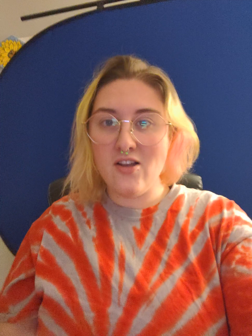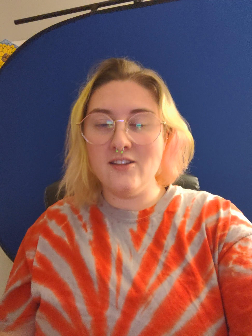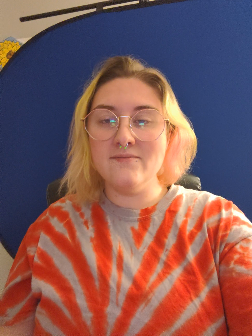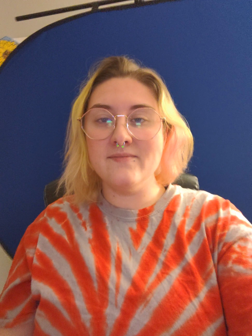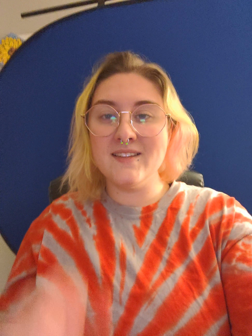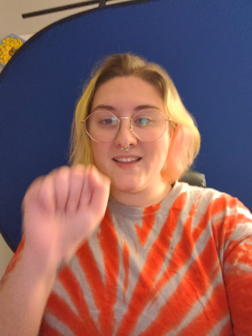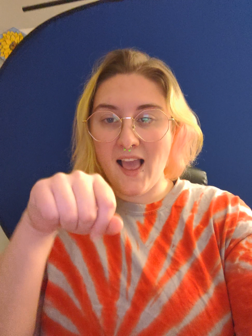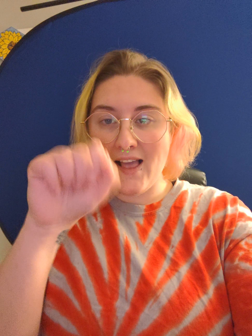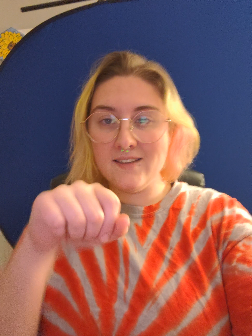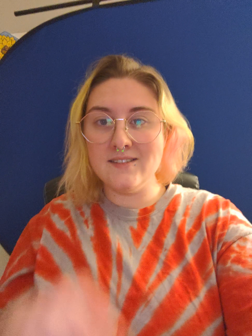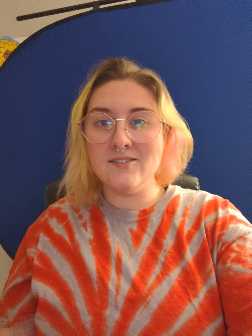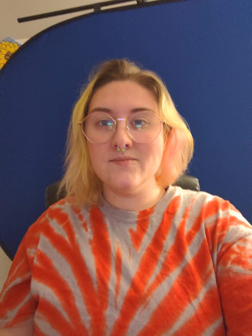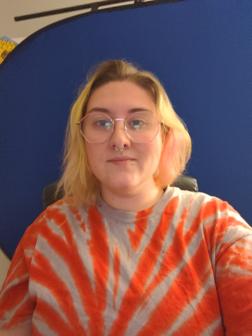yes